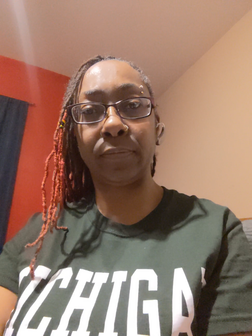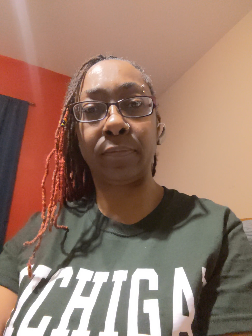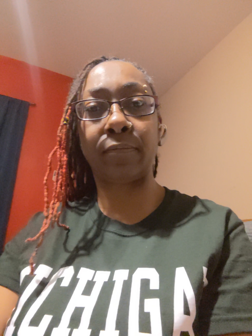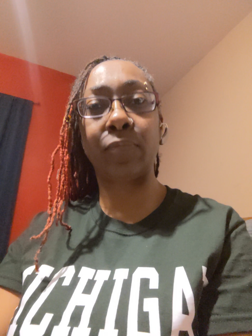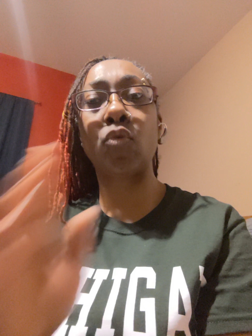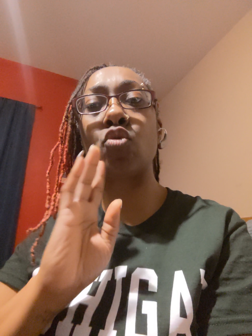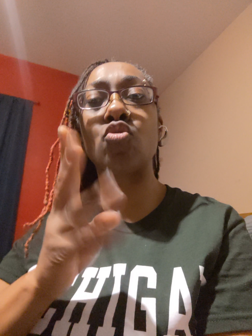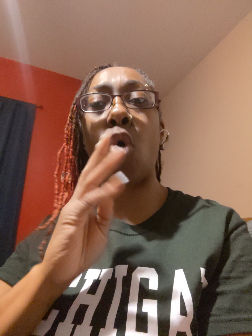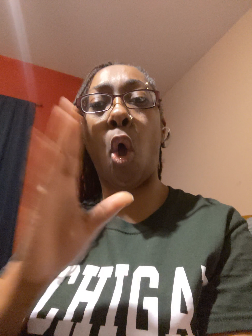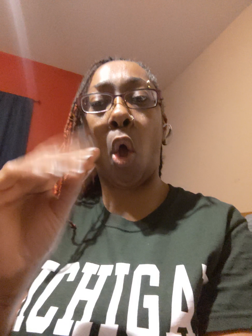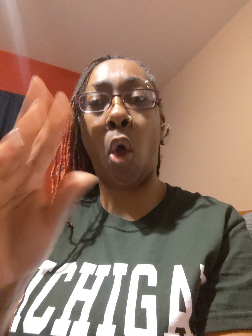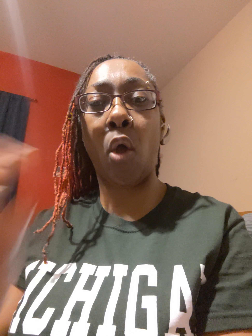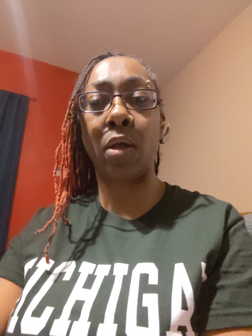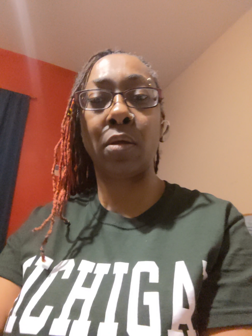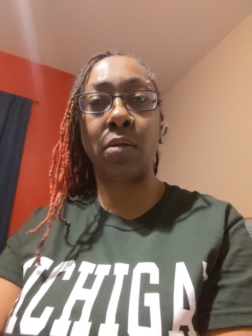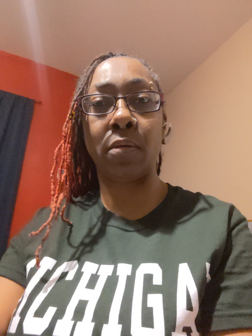talk